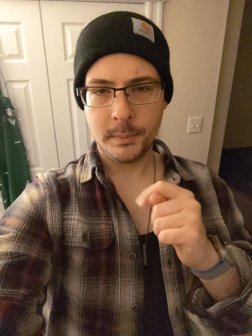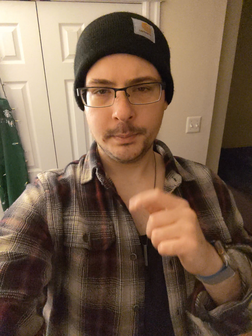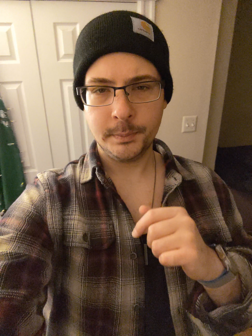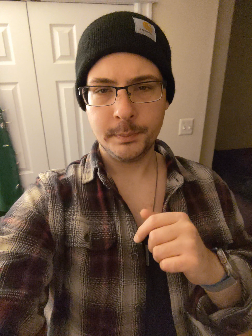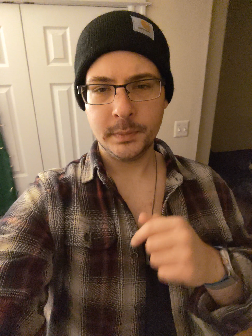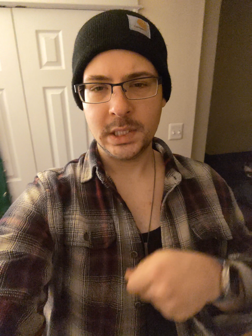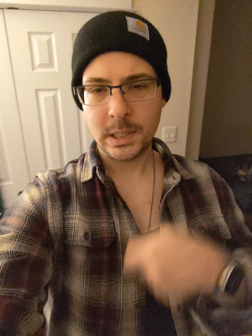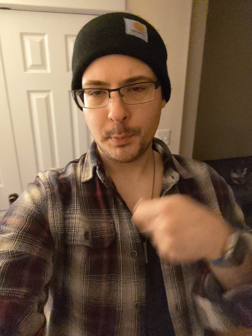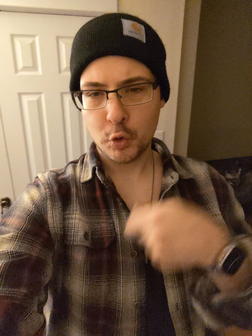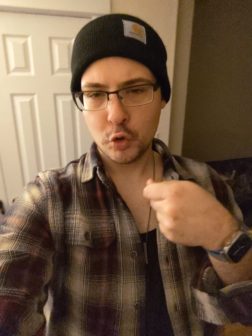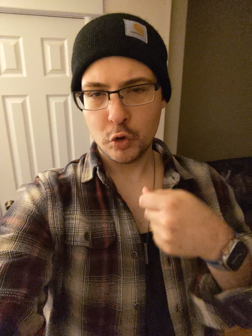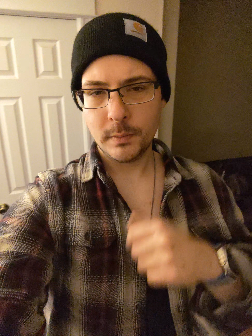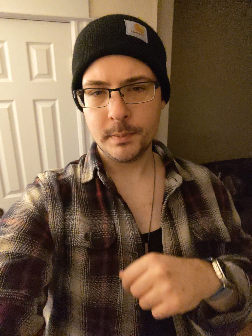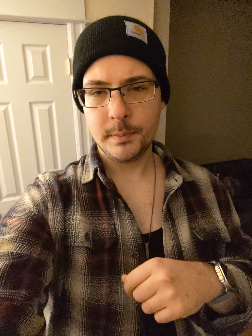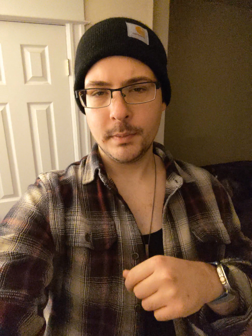zipper